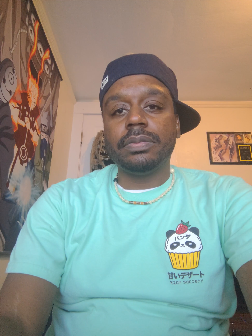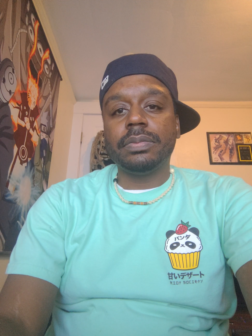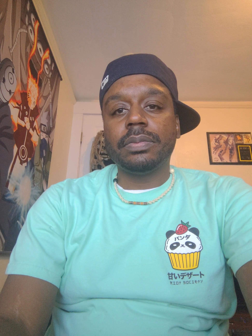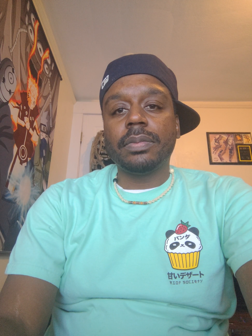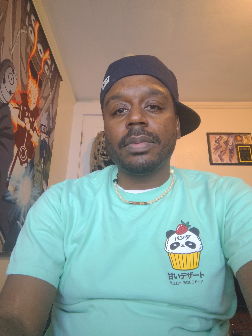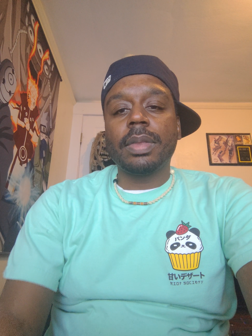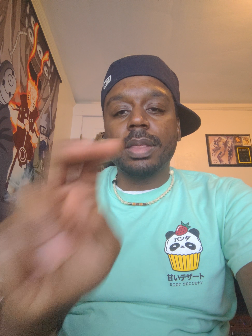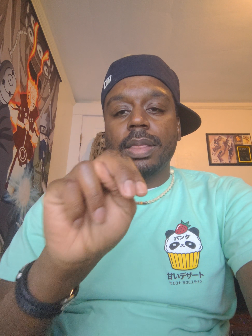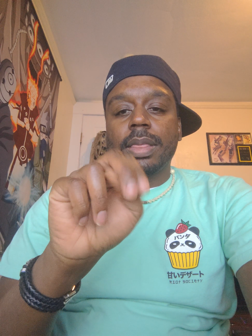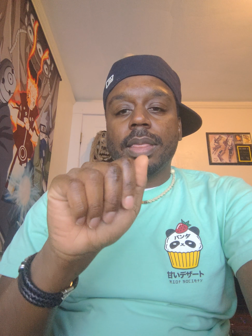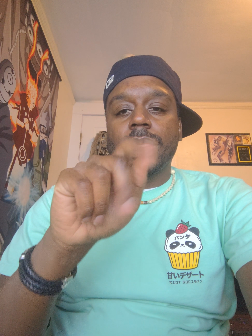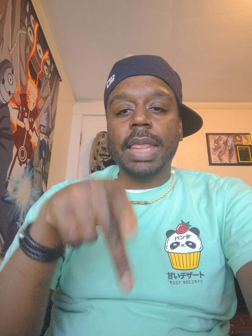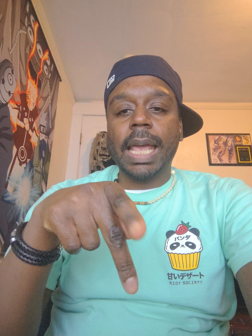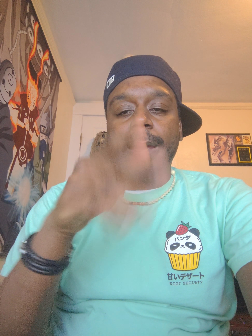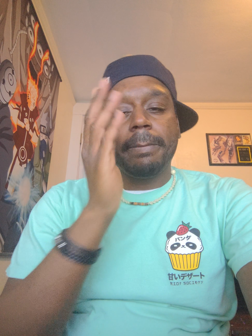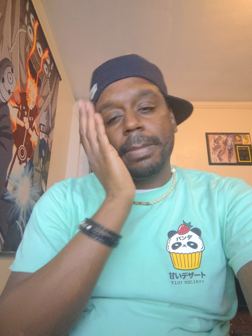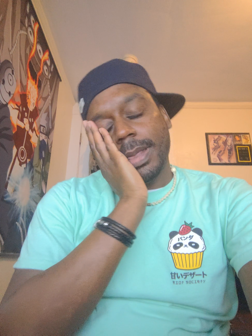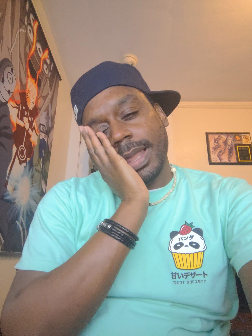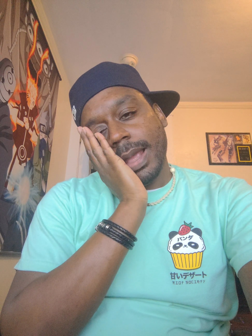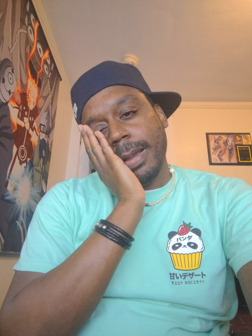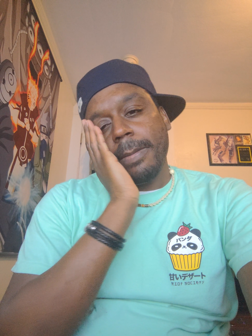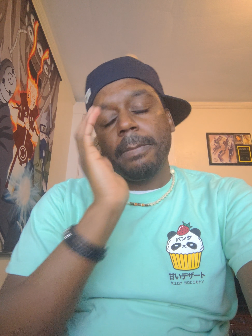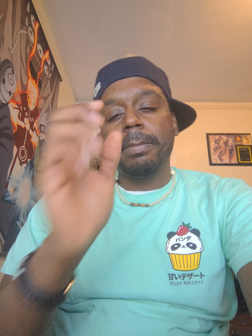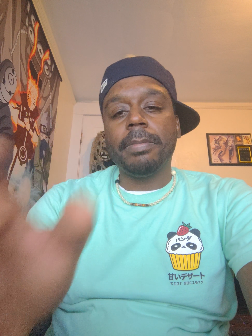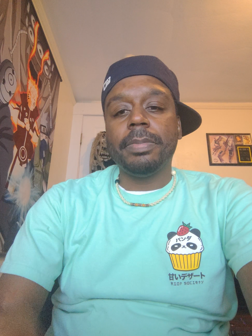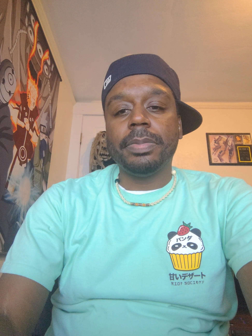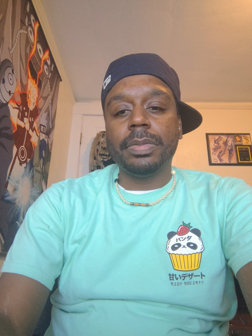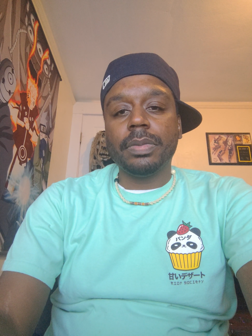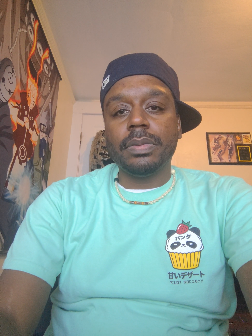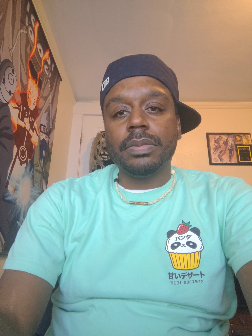nap